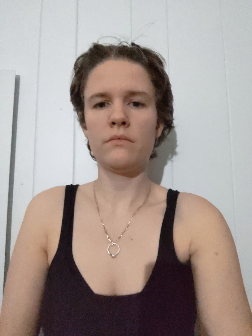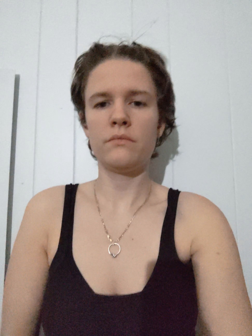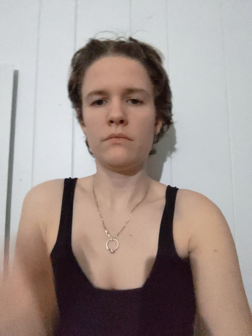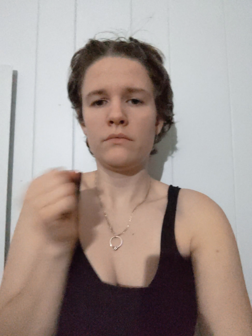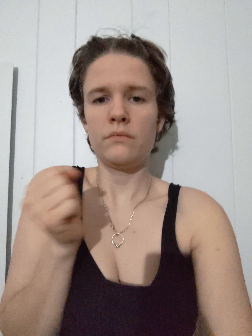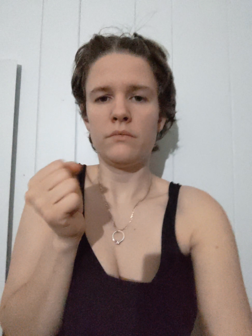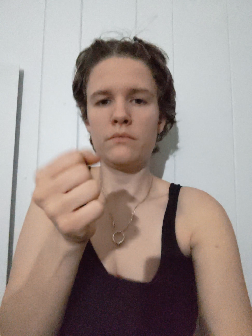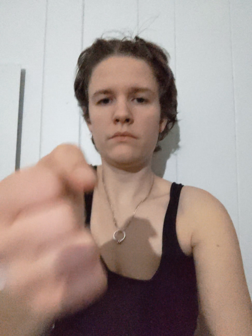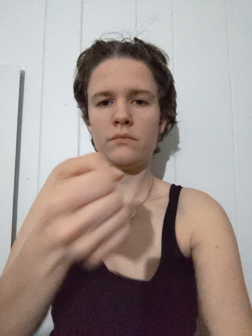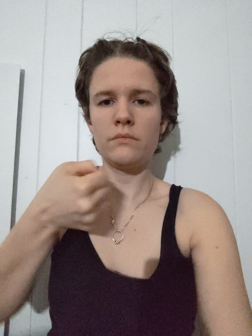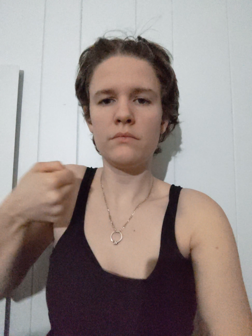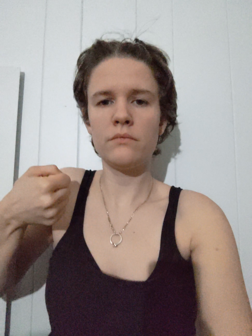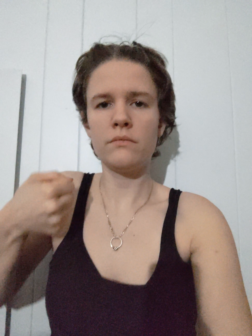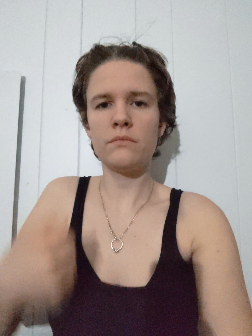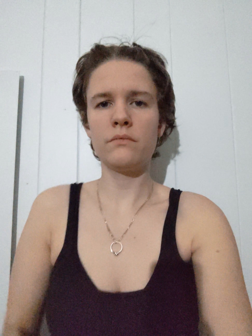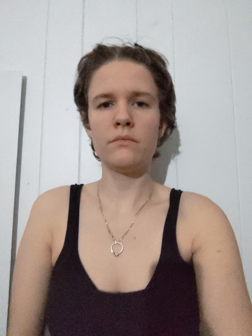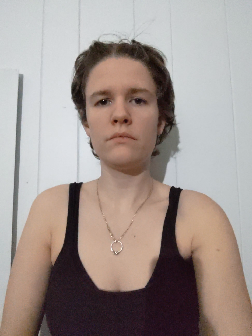refrigerator